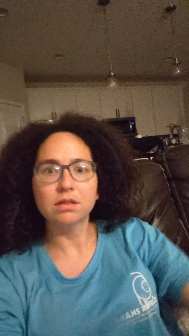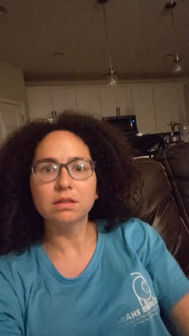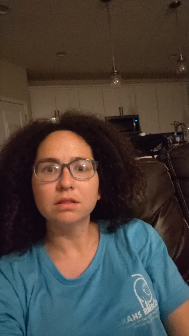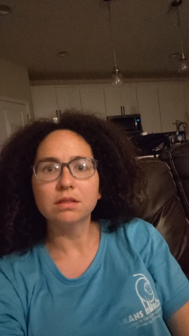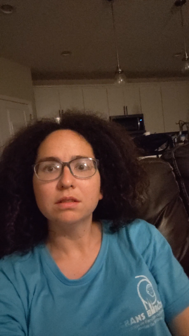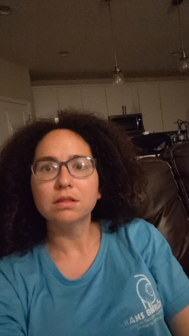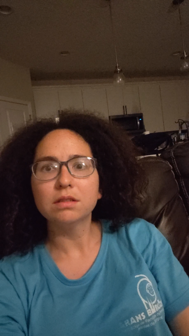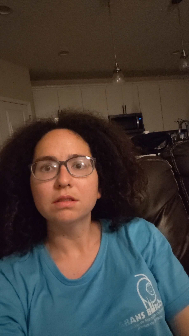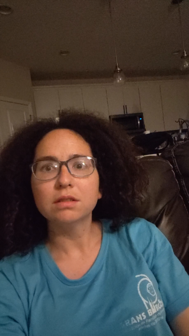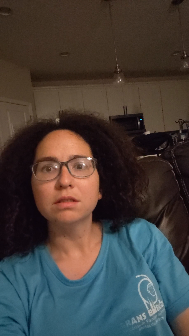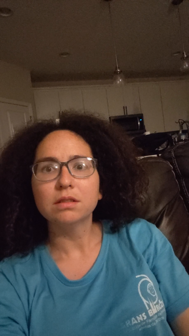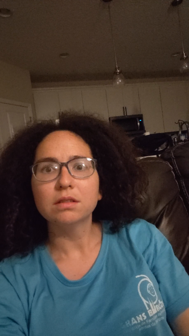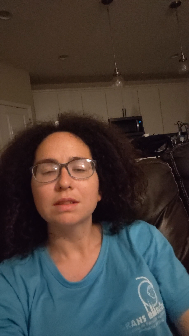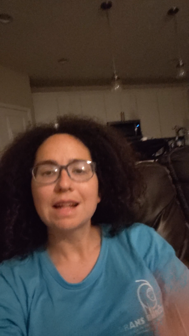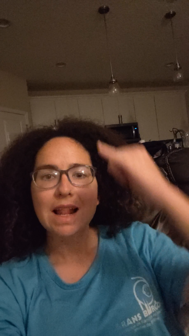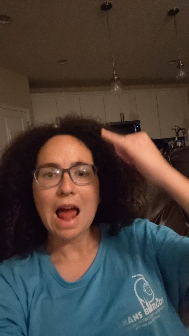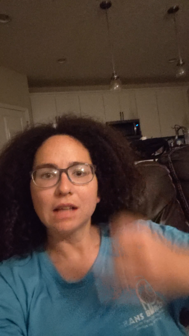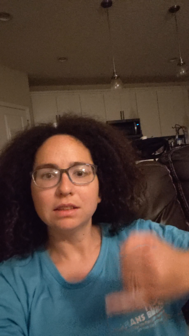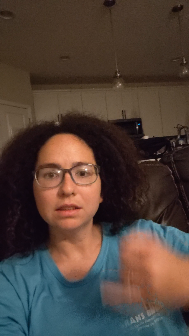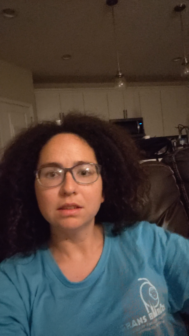last